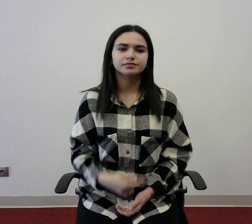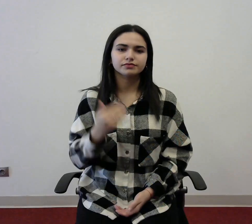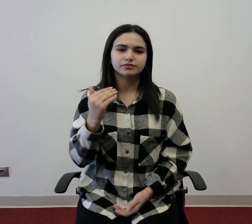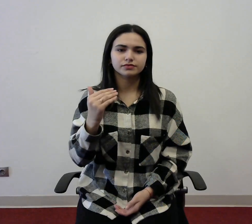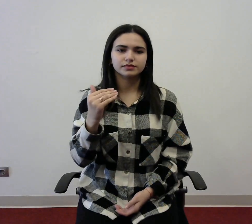siz